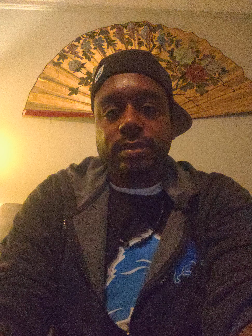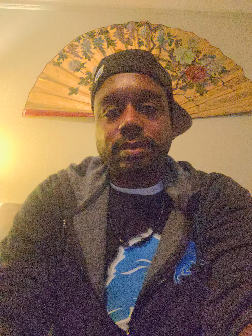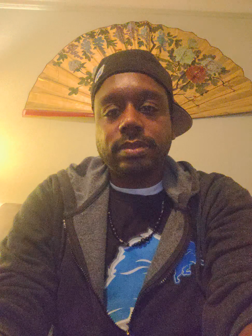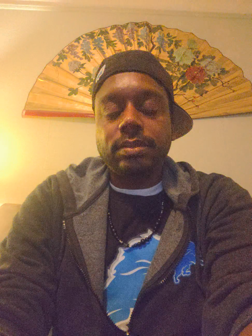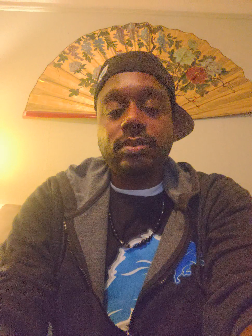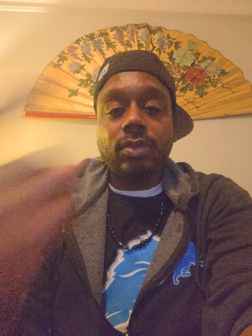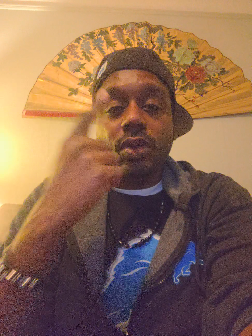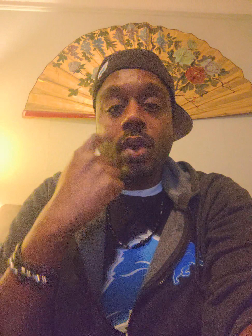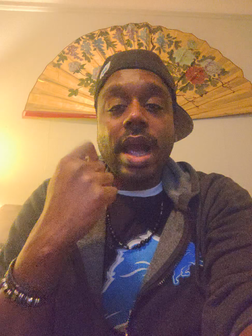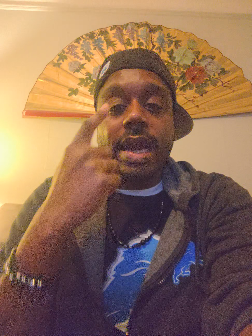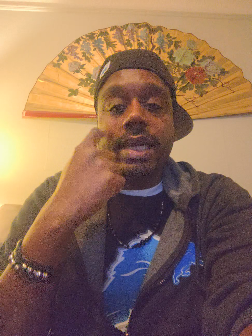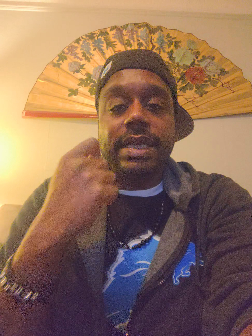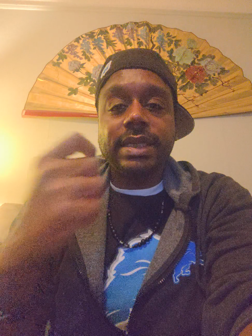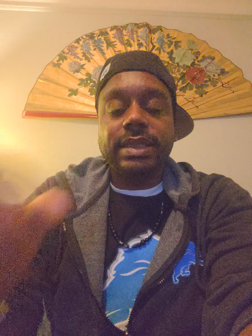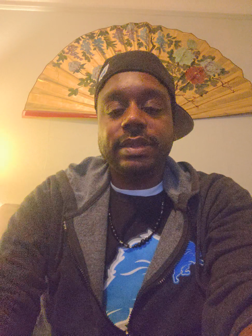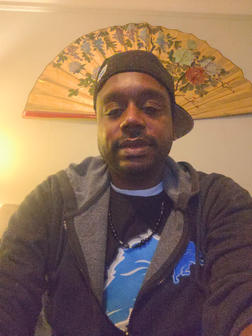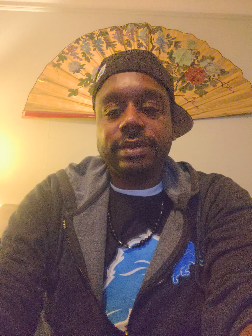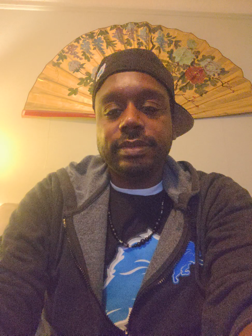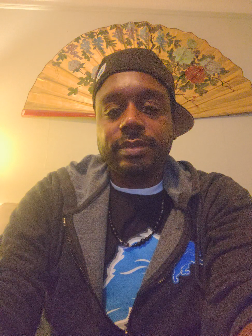cry